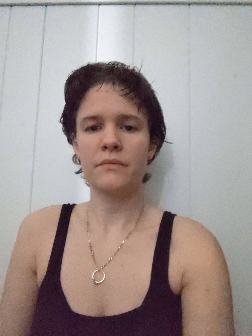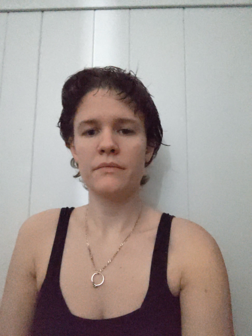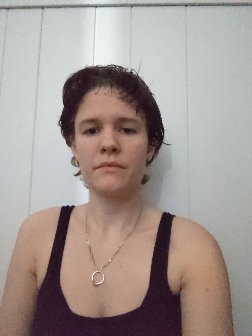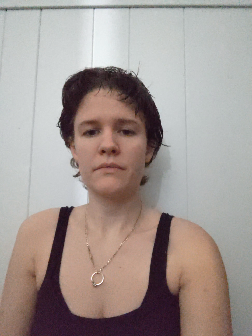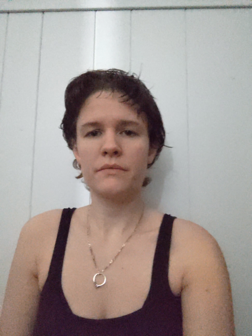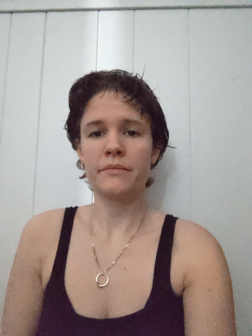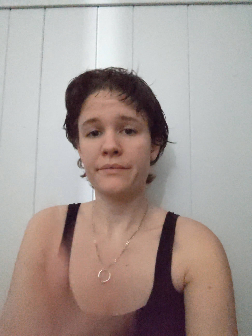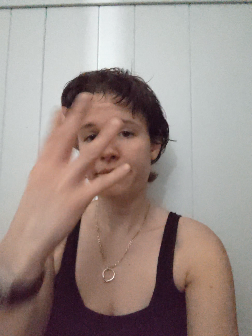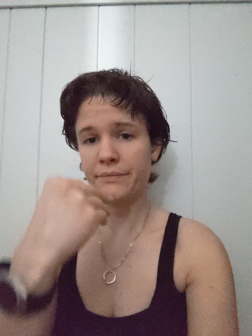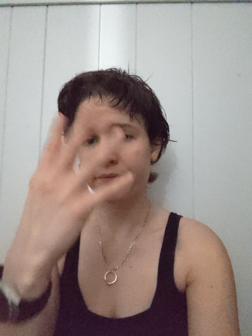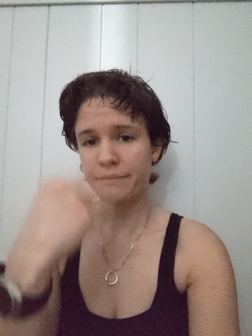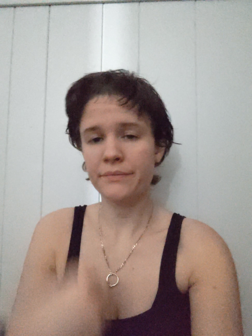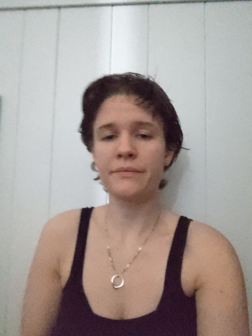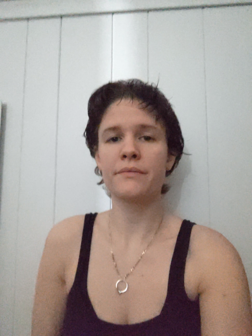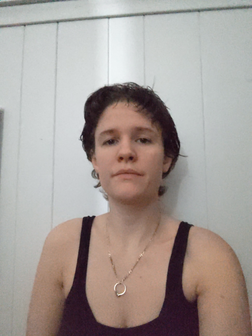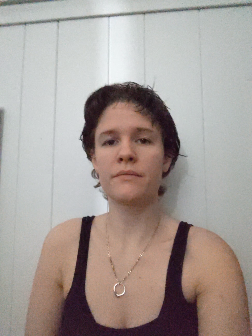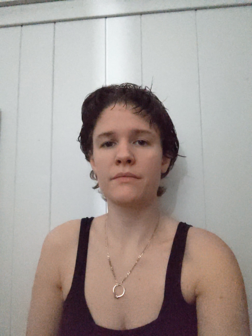sleepy